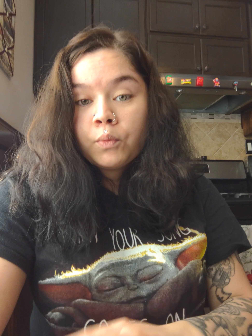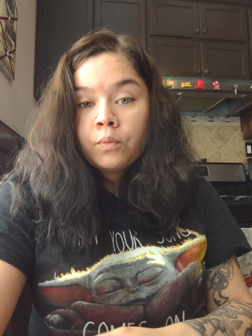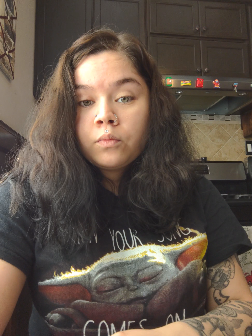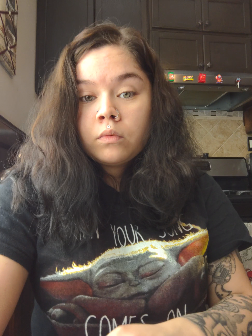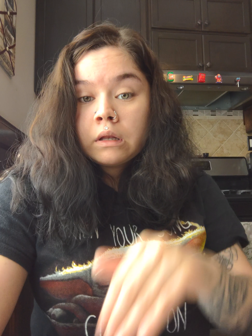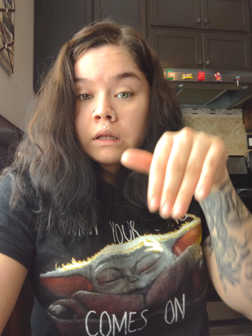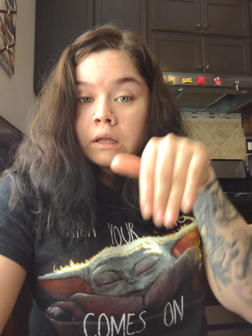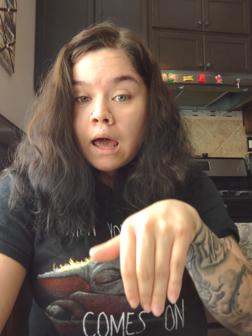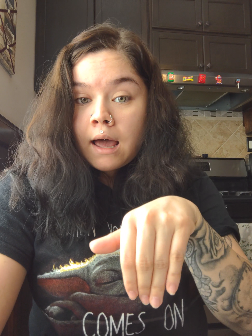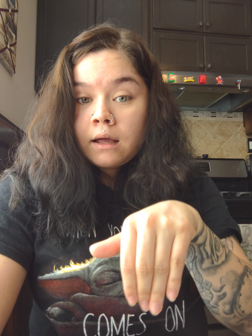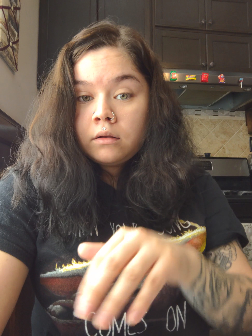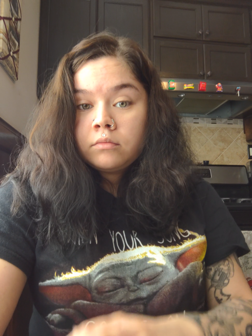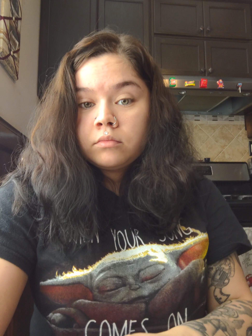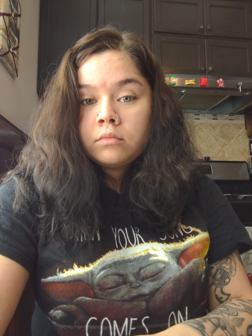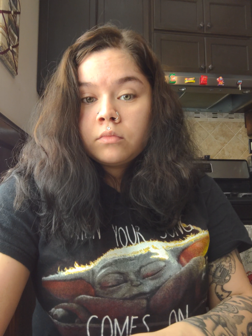night